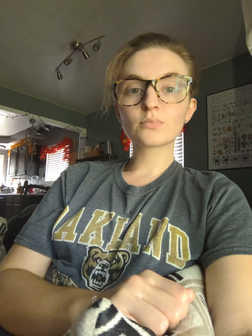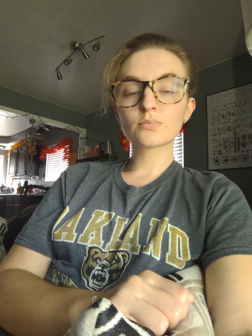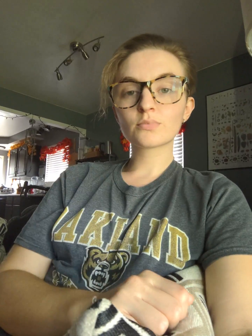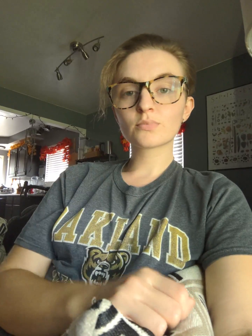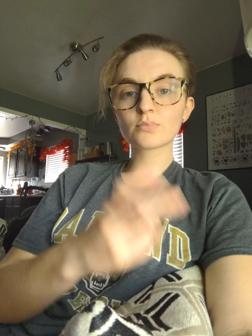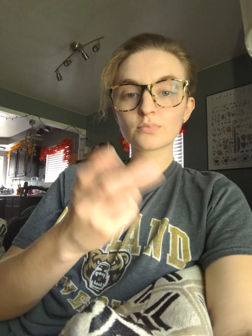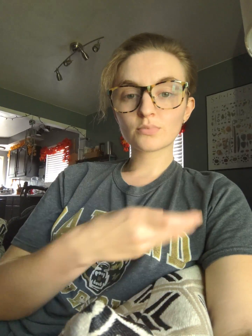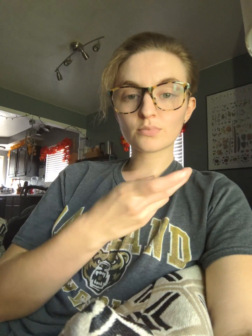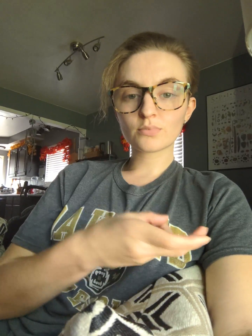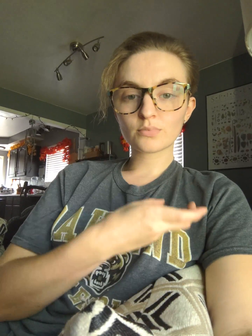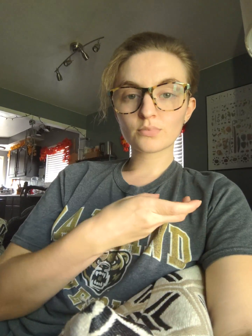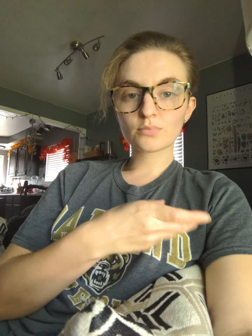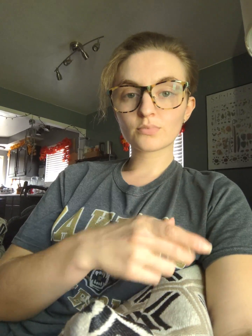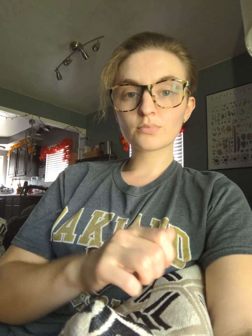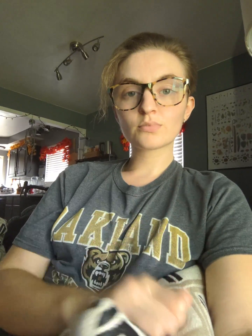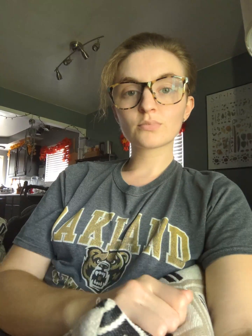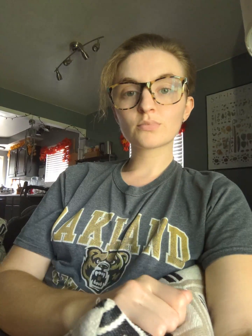sheep